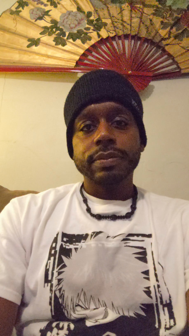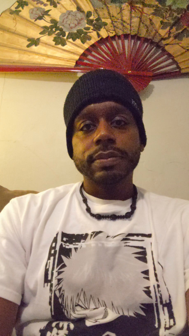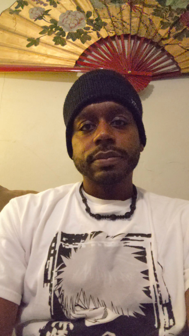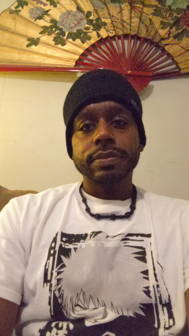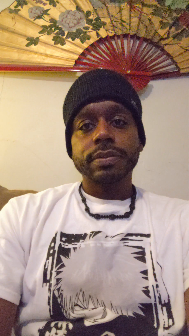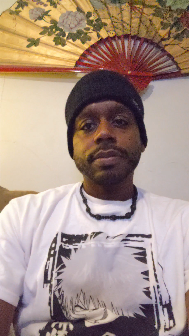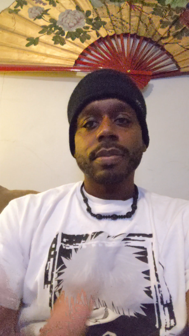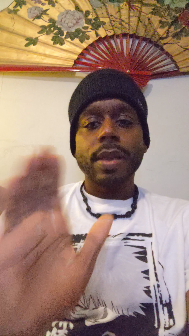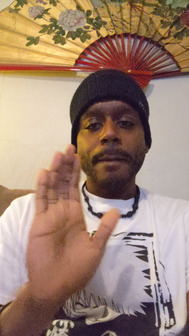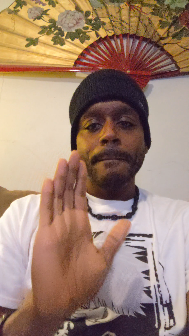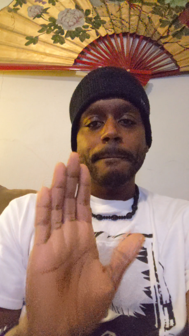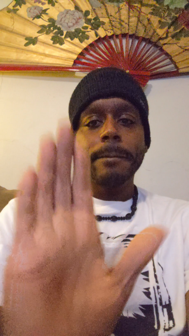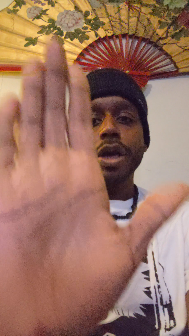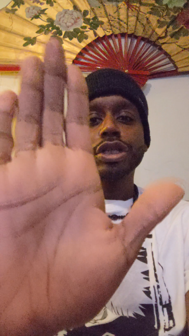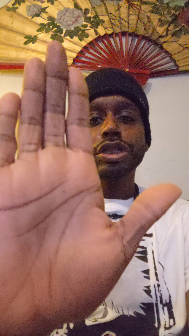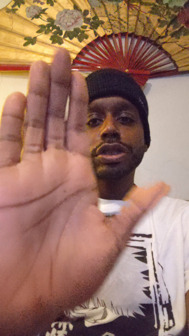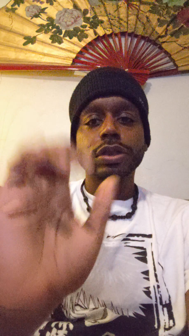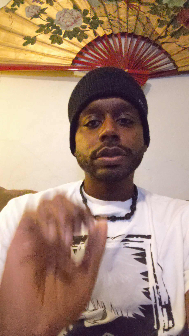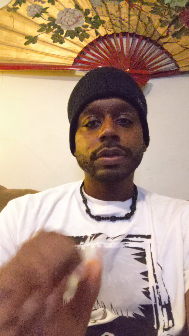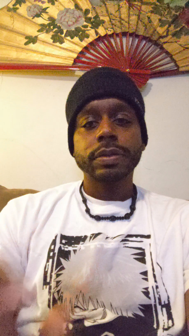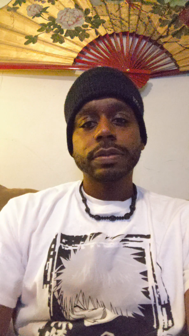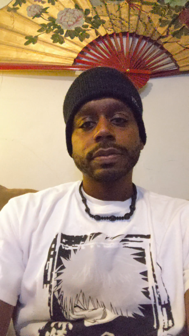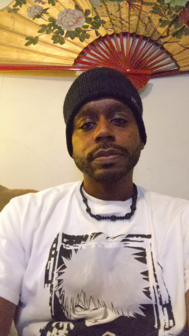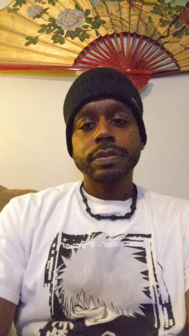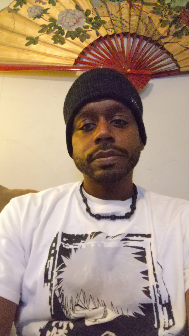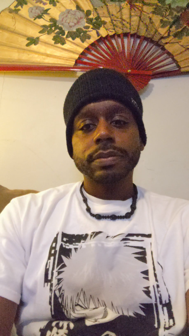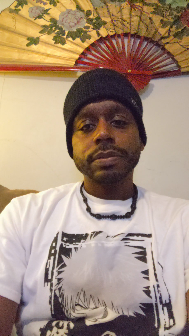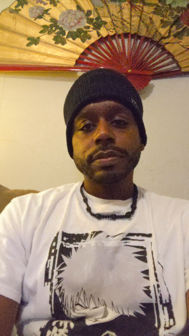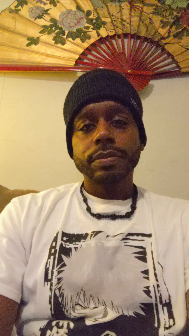push